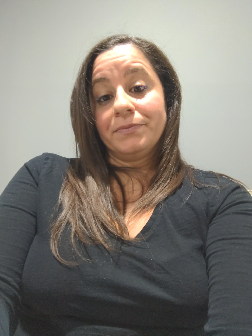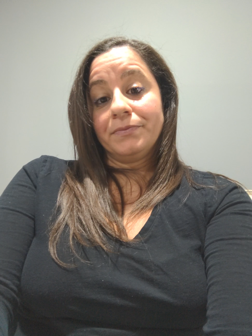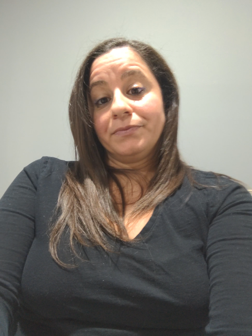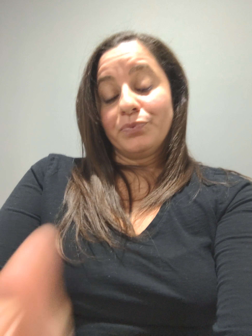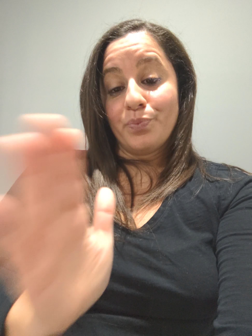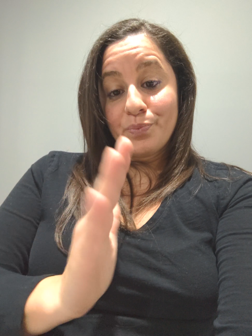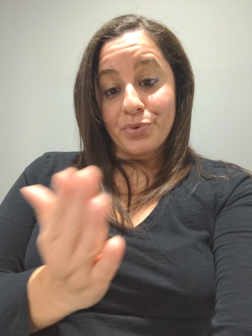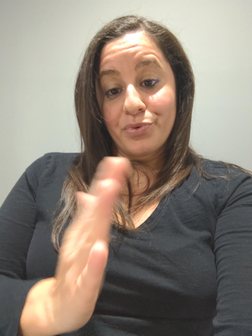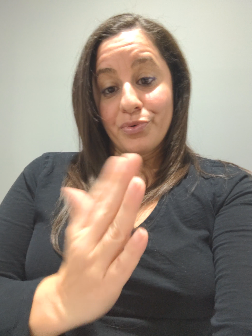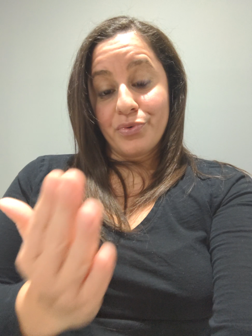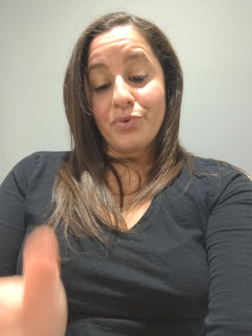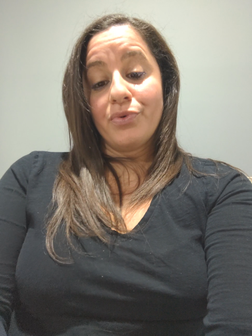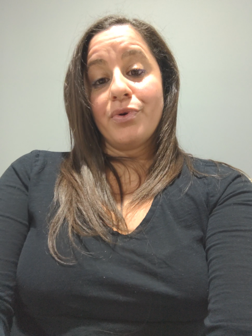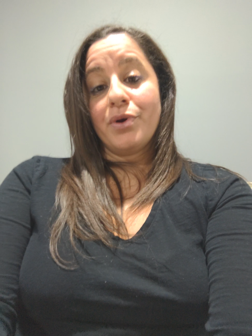book